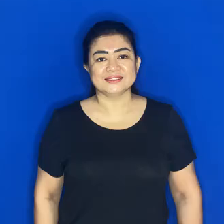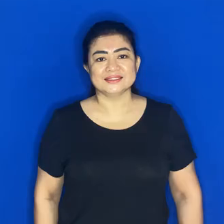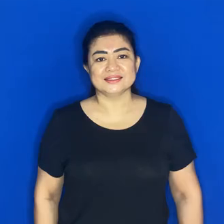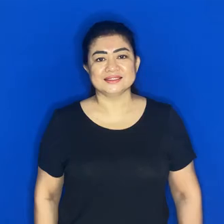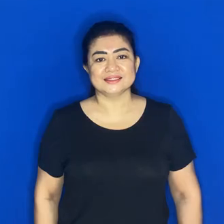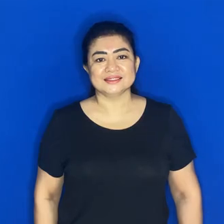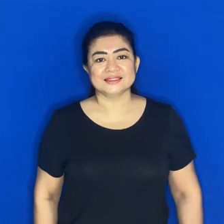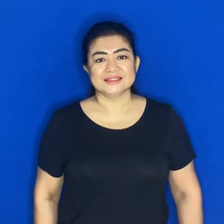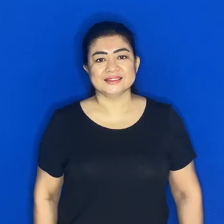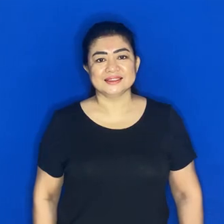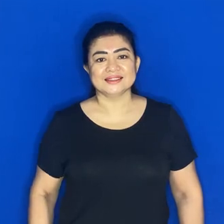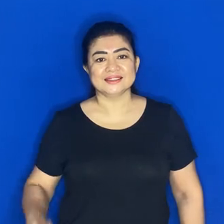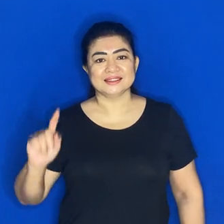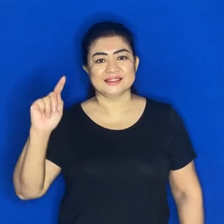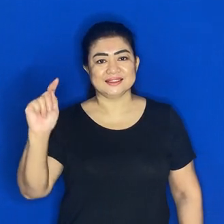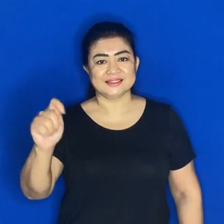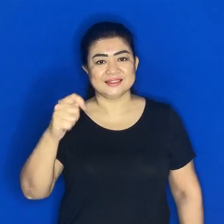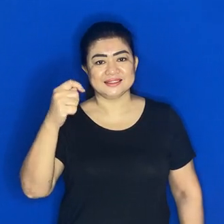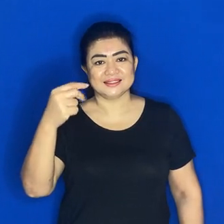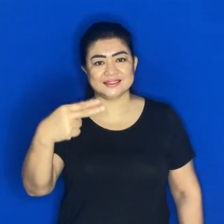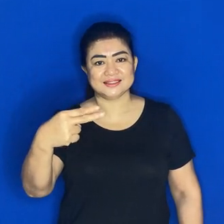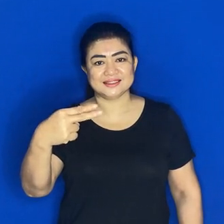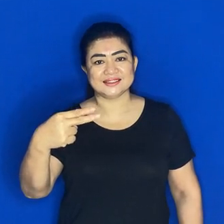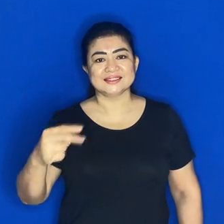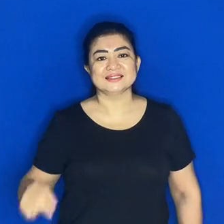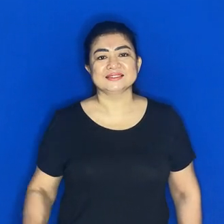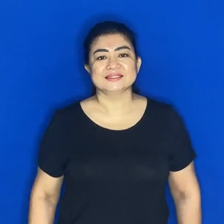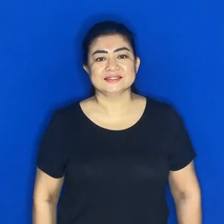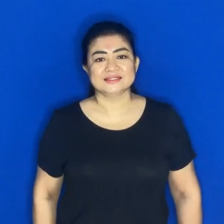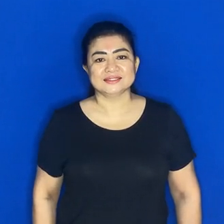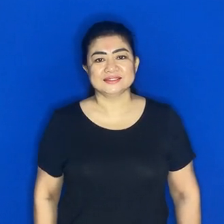thursday